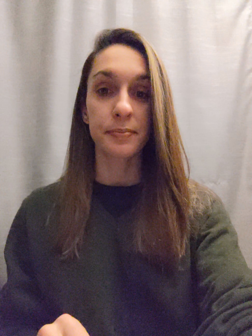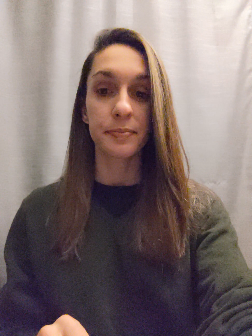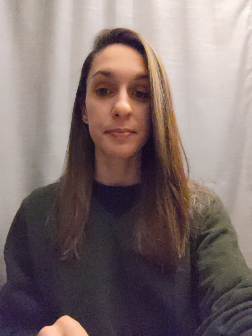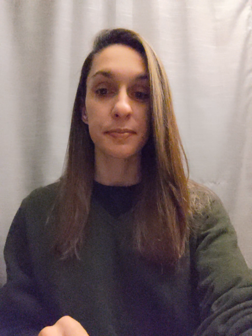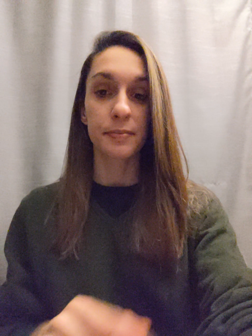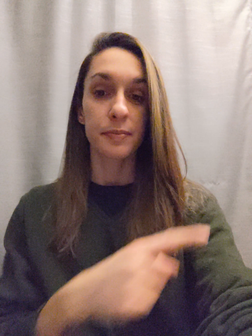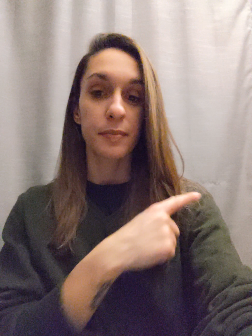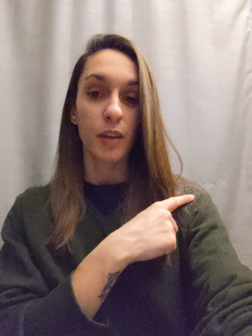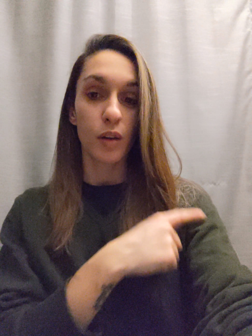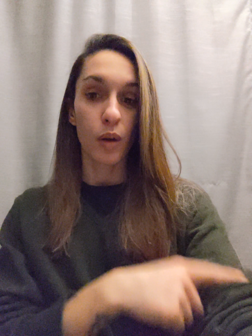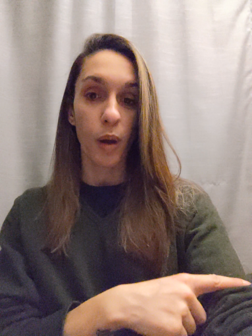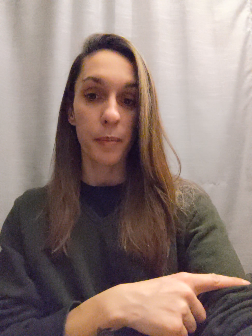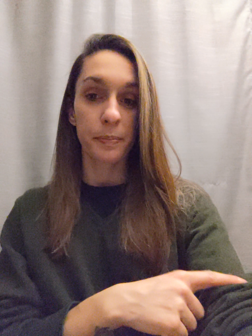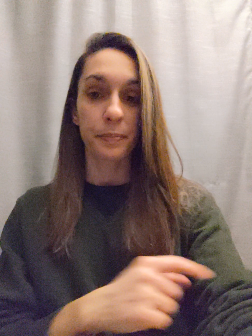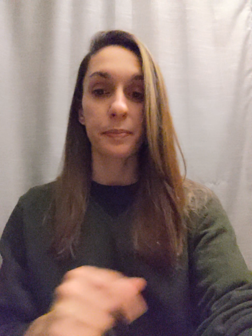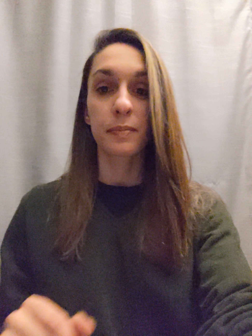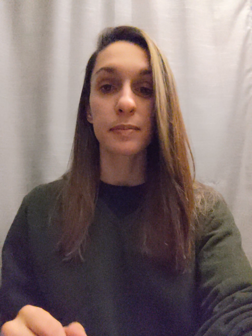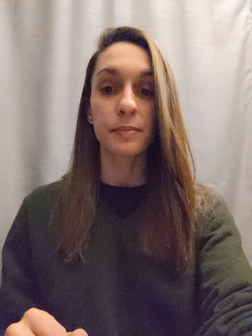arm